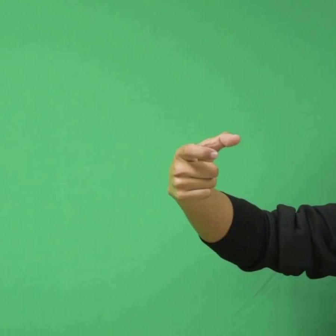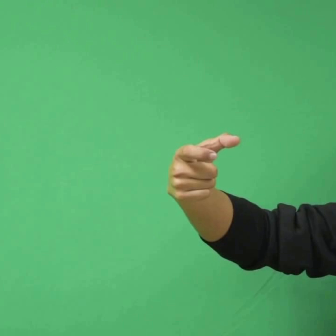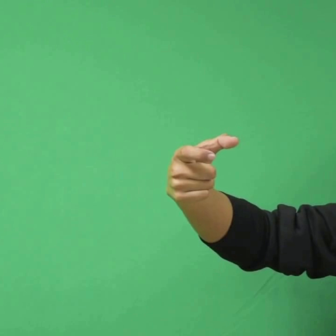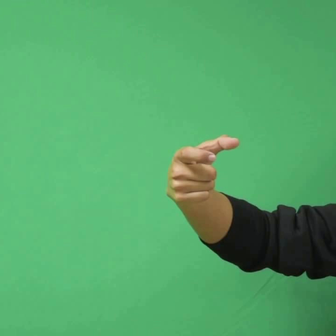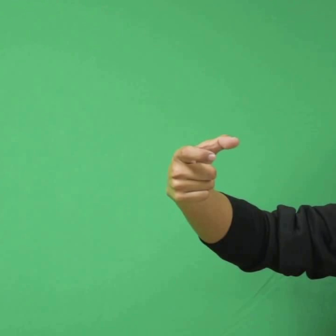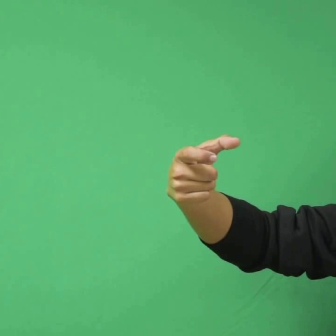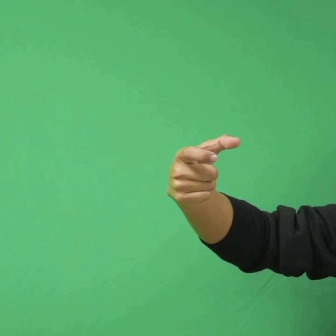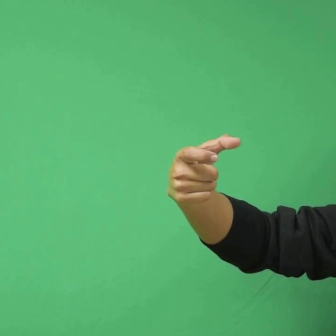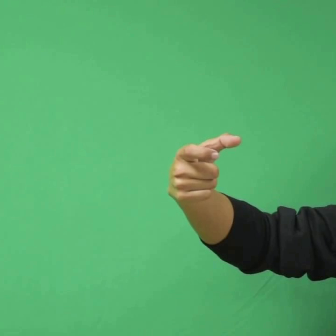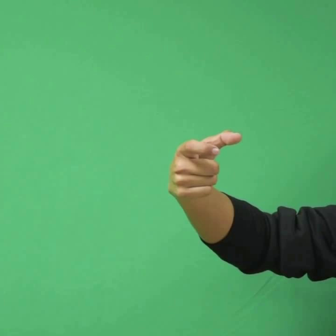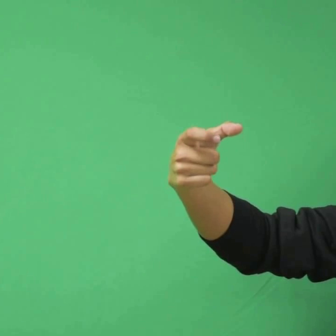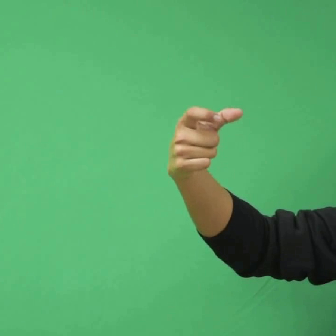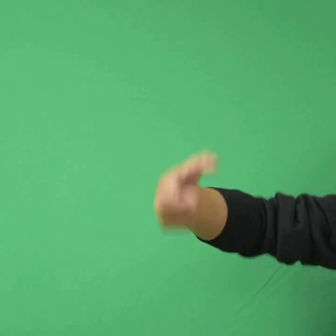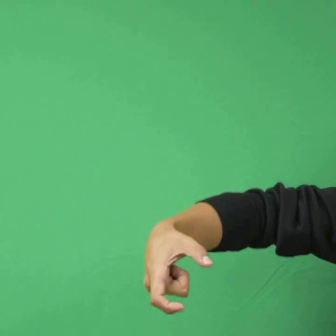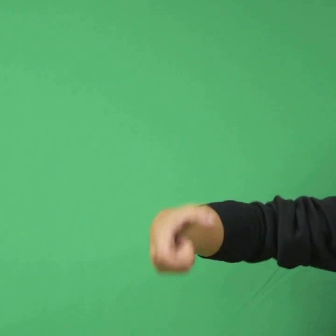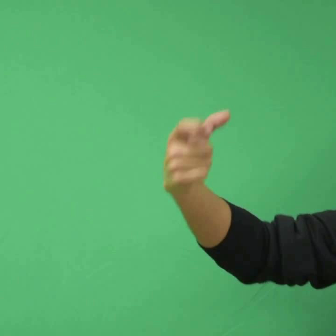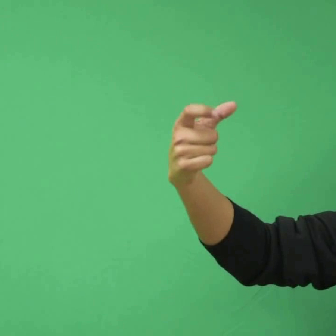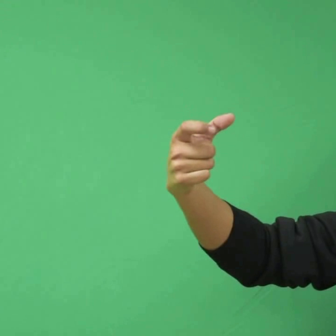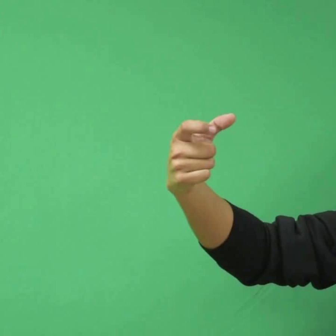Q